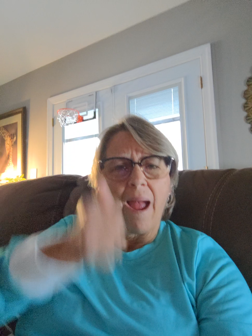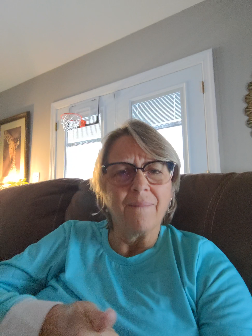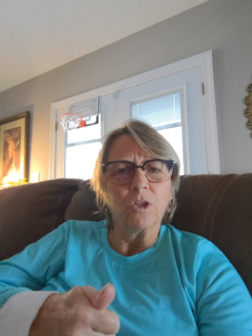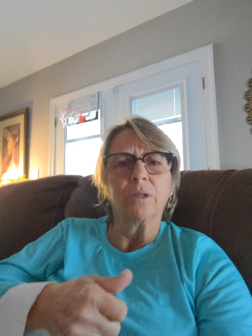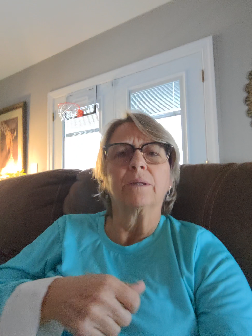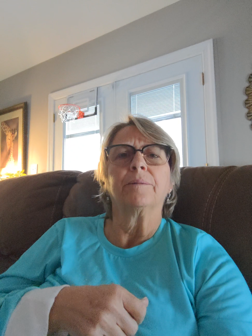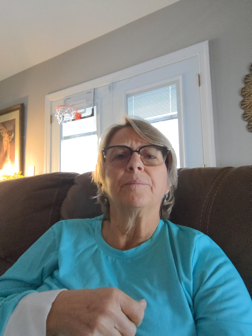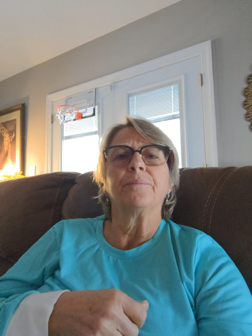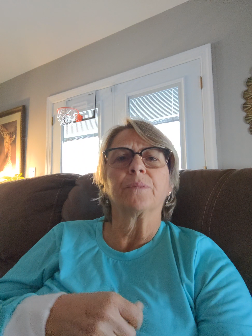every